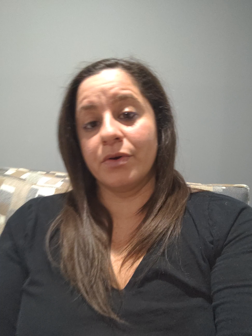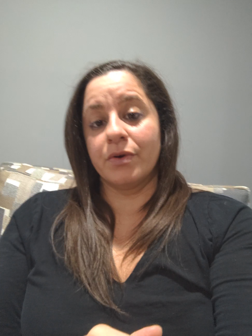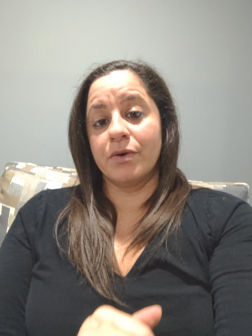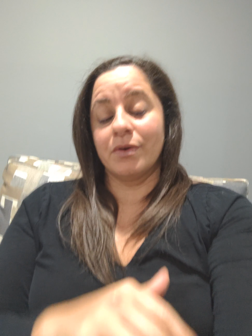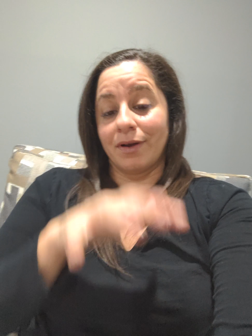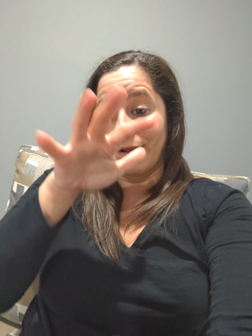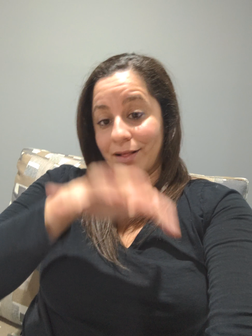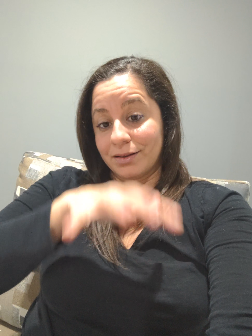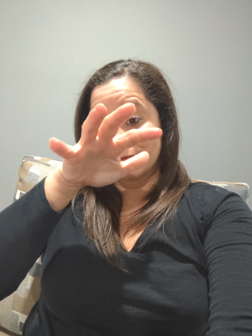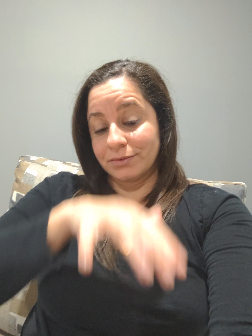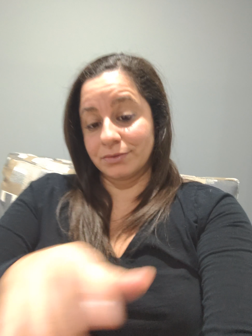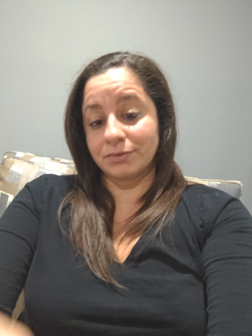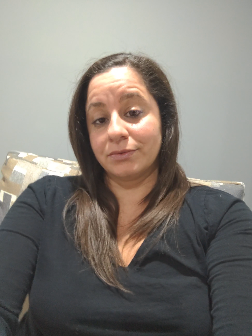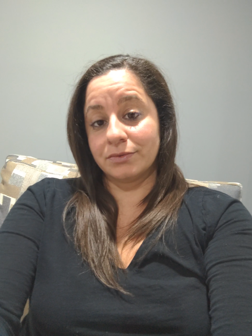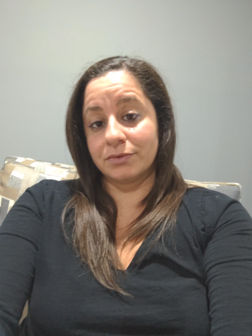alligator